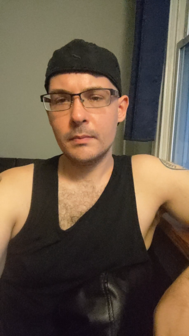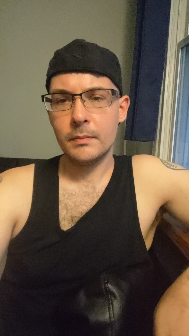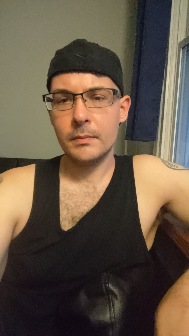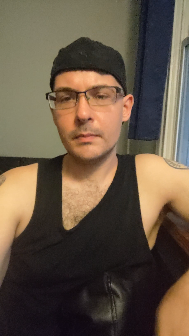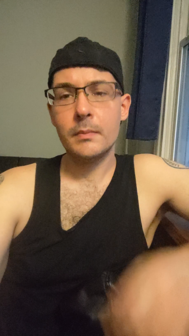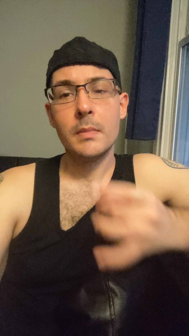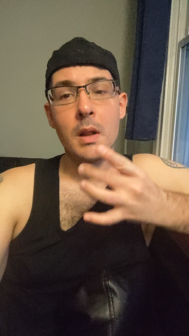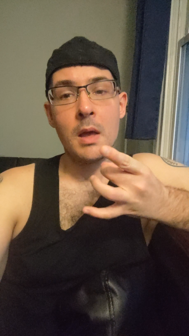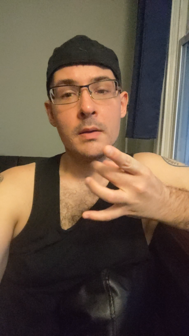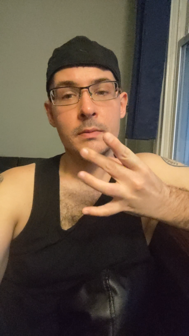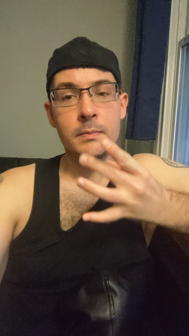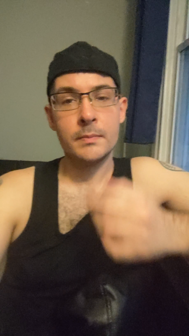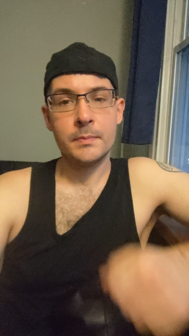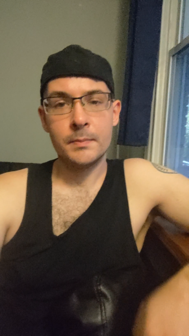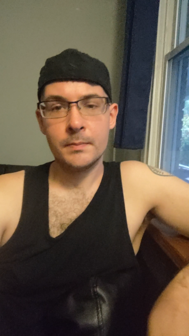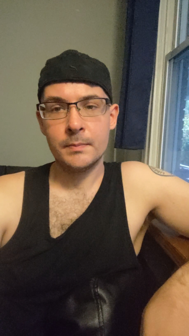light bulb